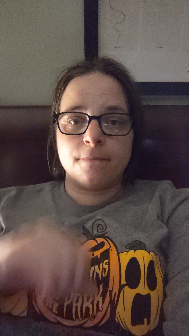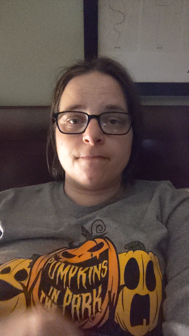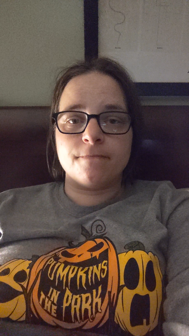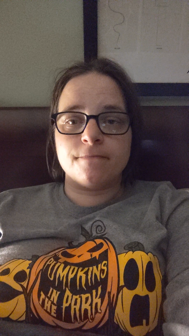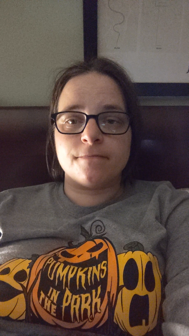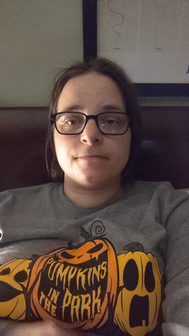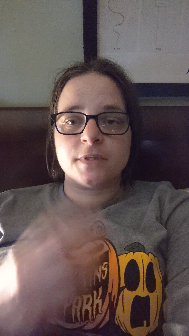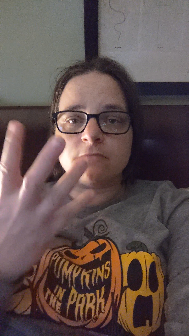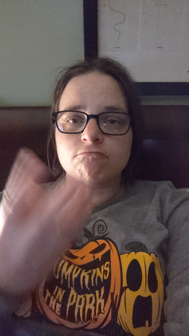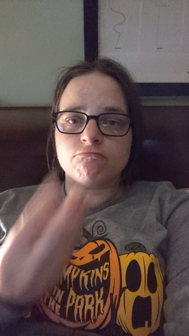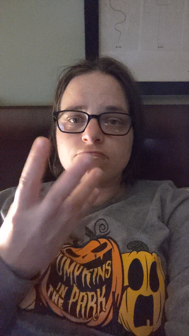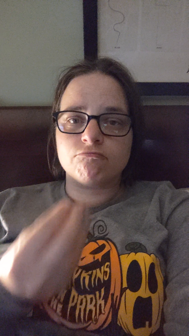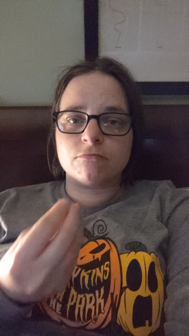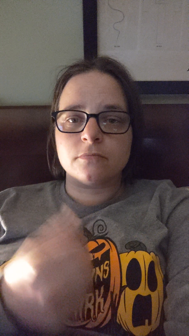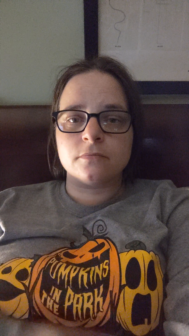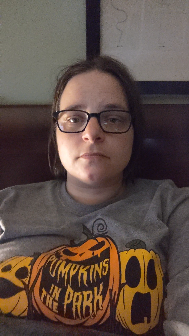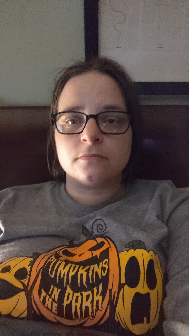gentle